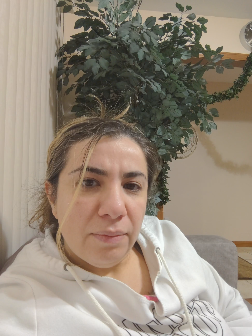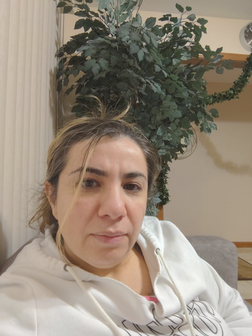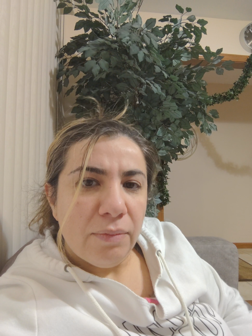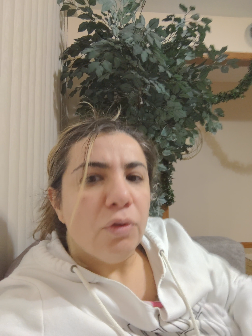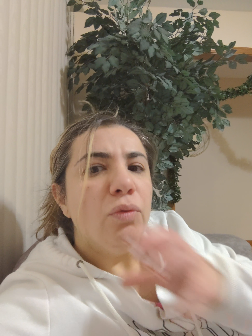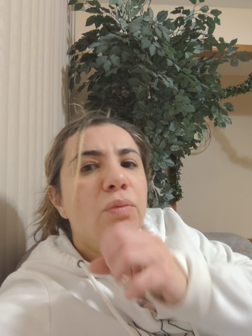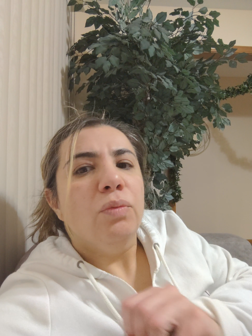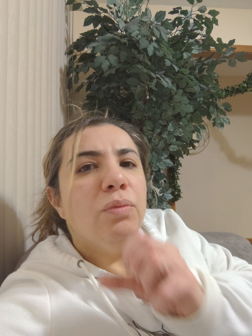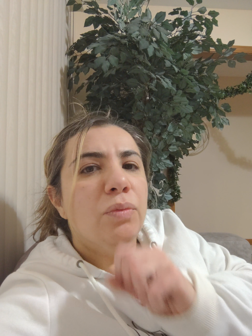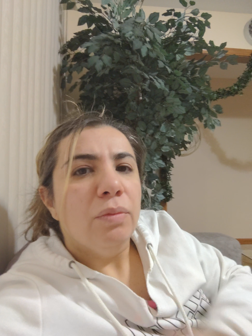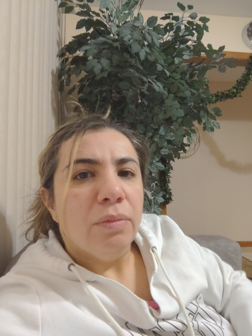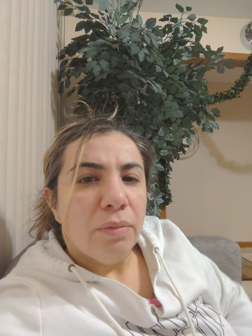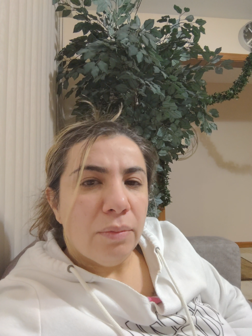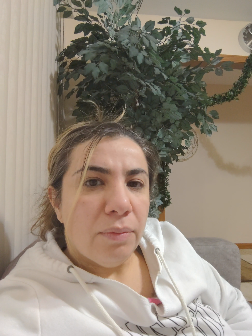old